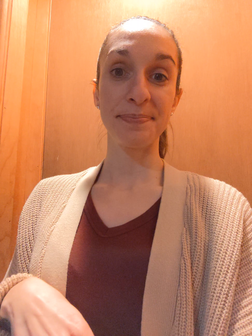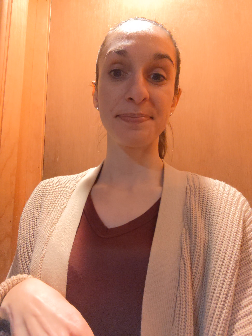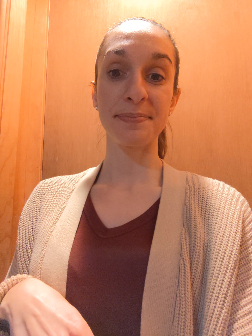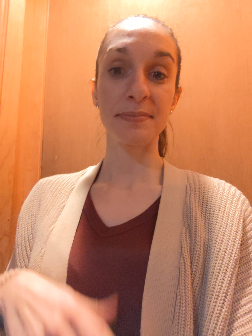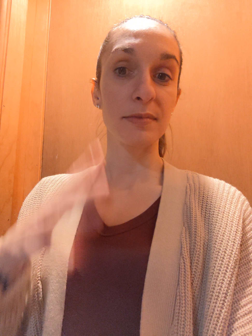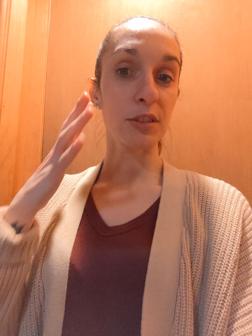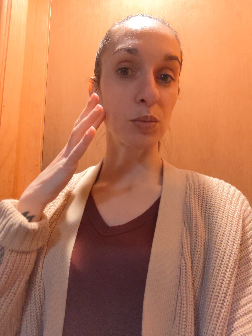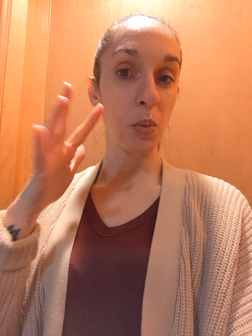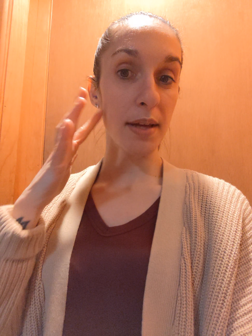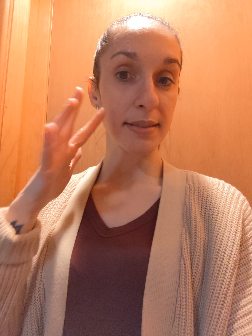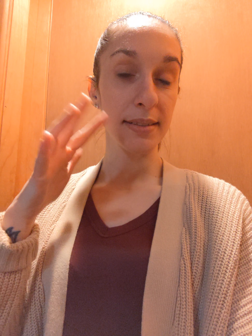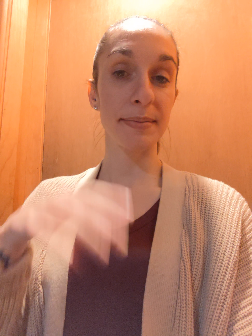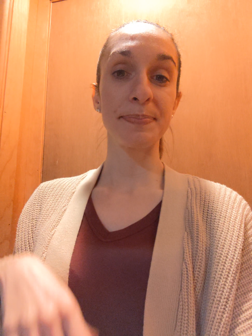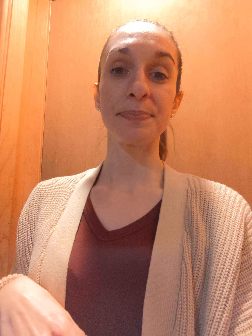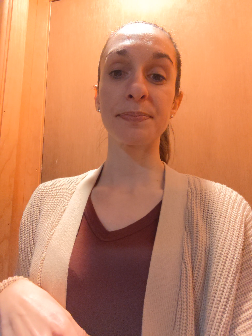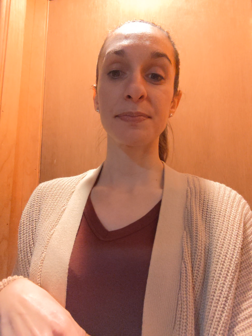noisy